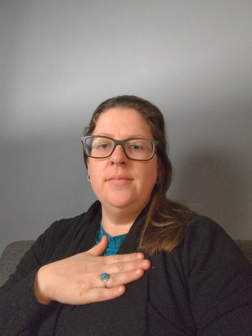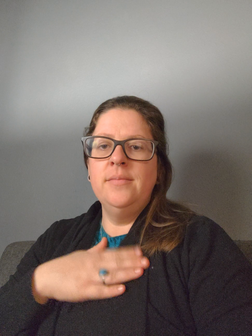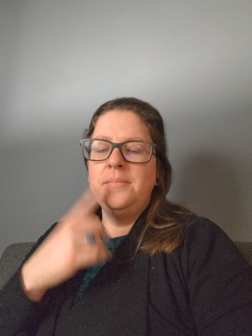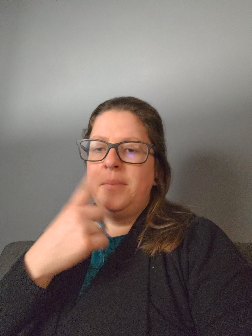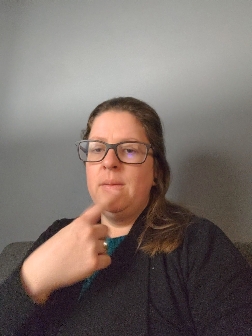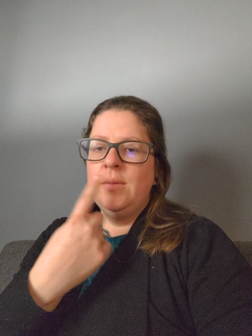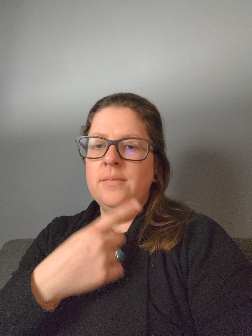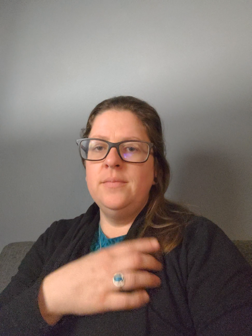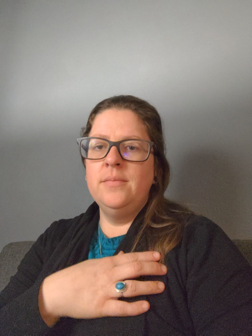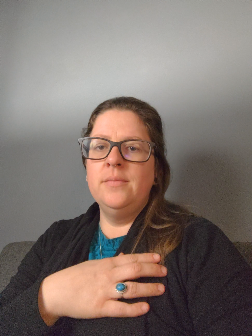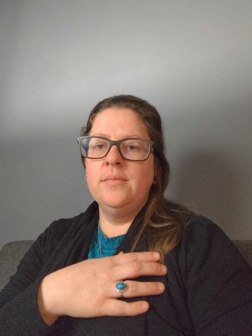mouth